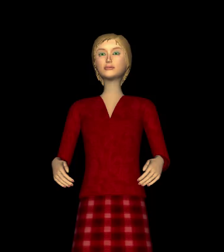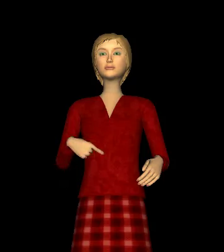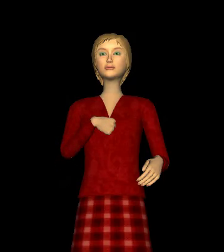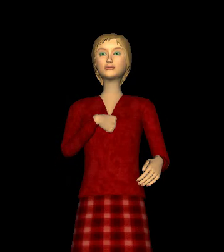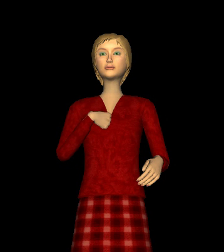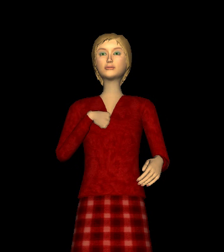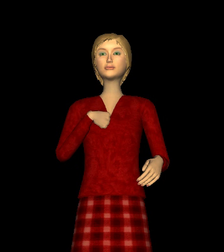أنا